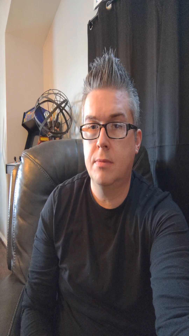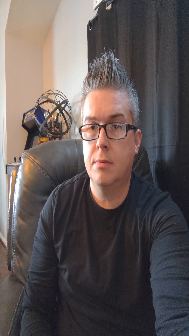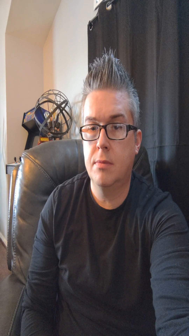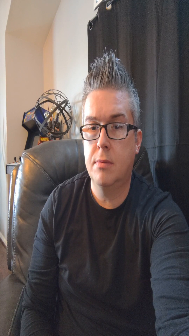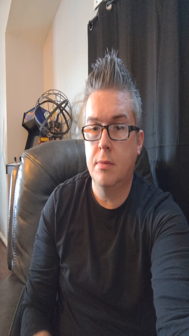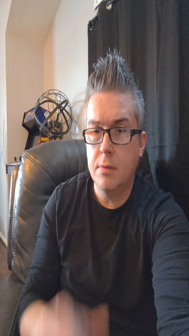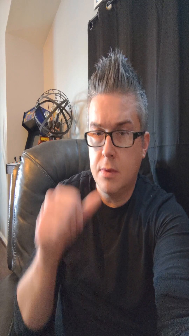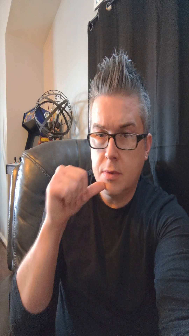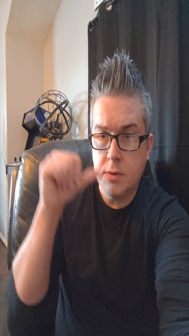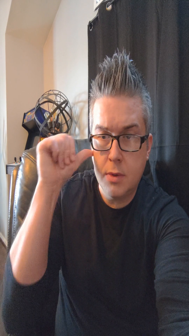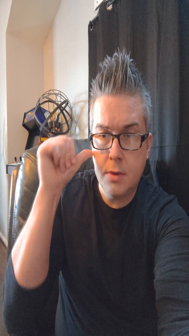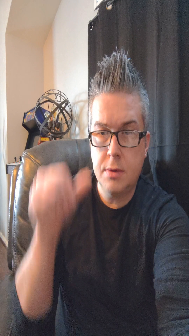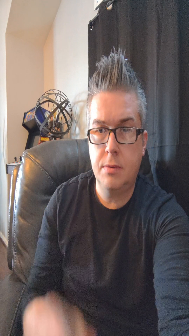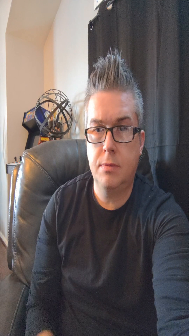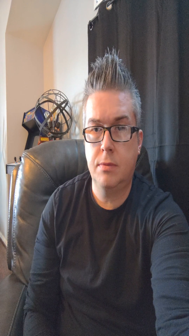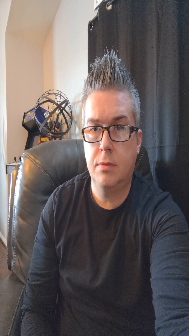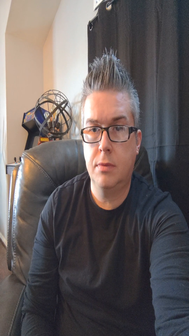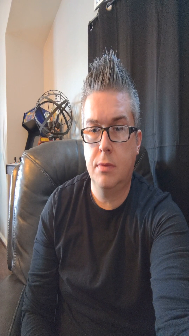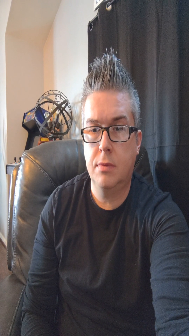yesterday